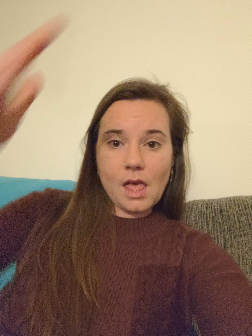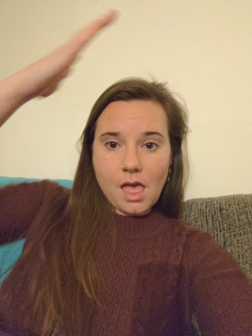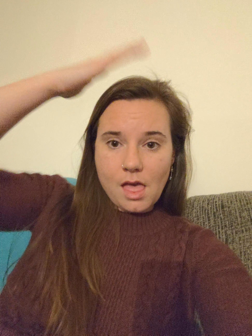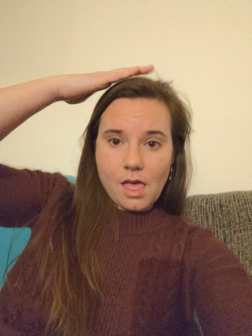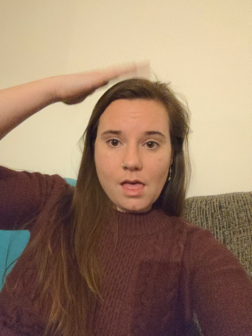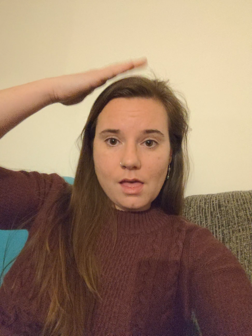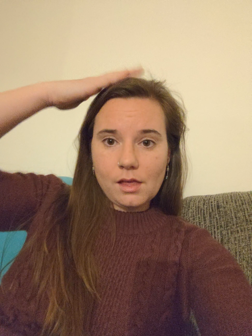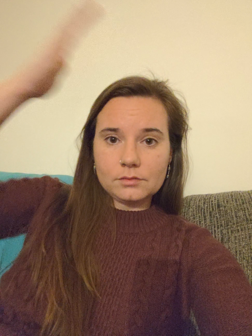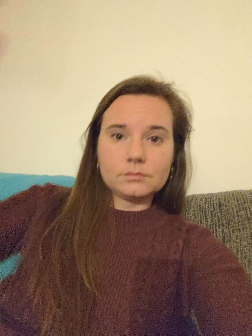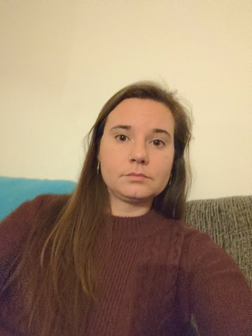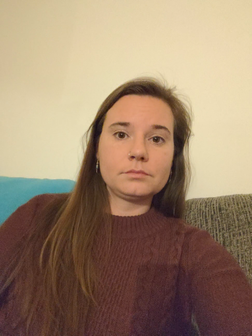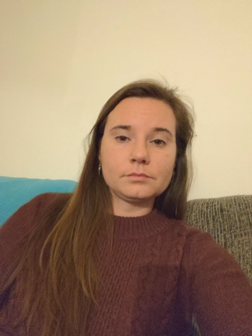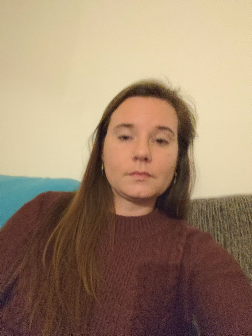hat